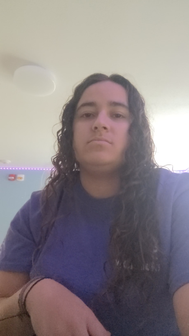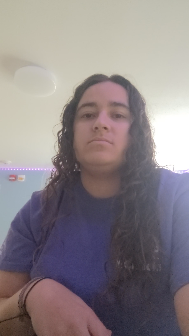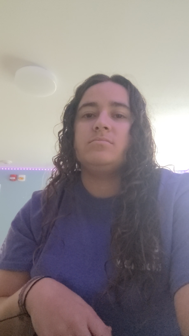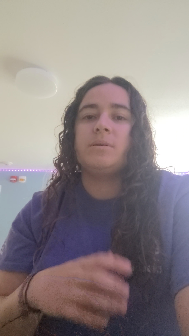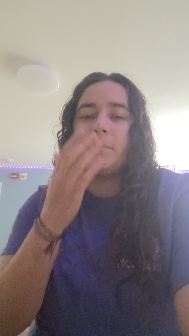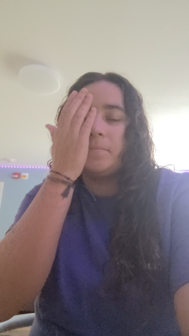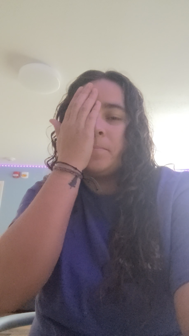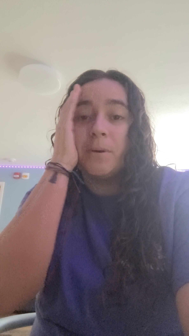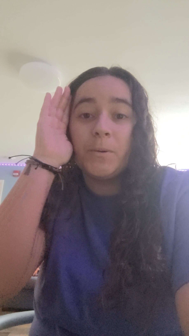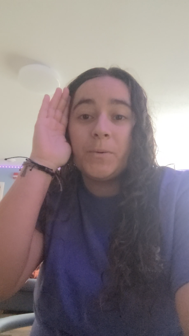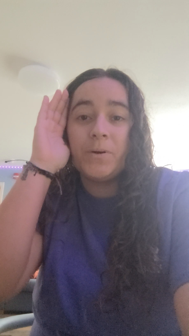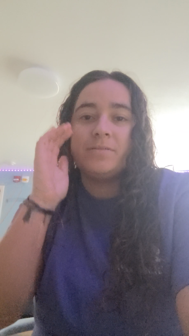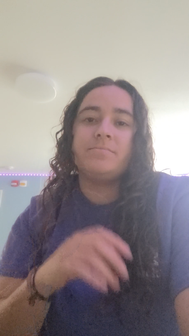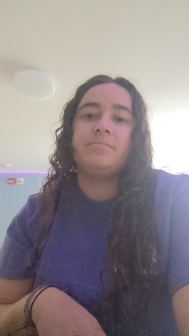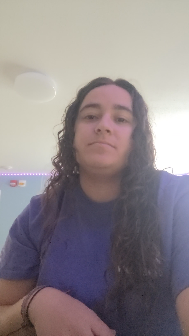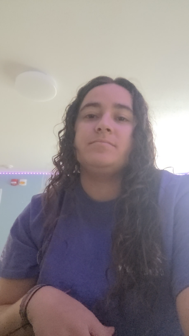peekaboo